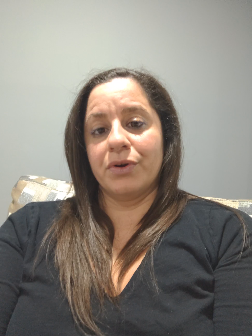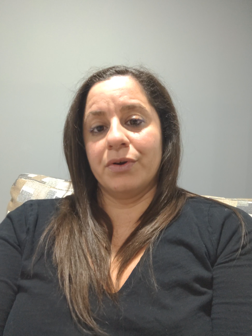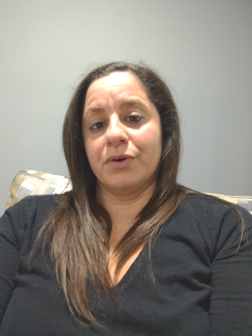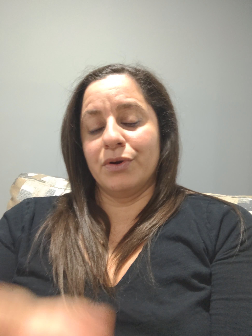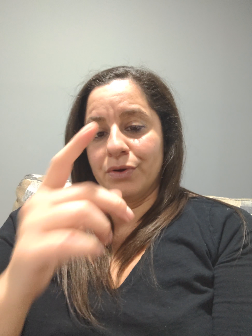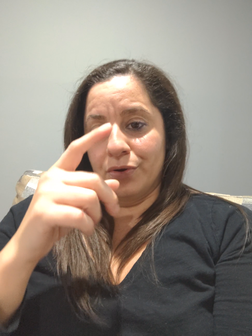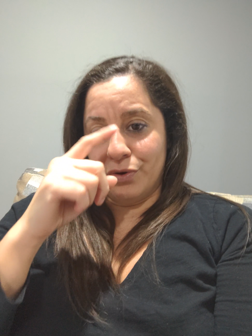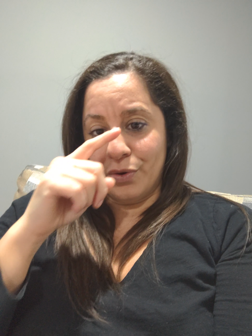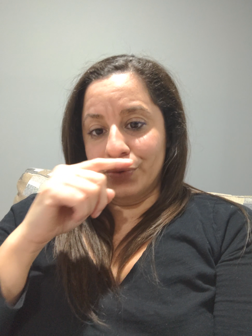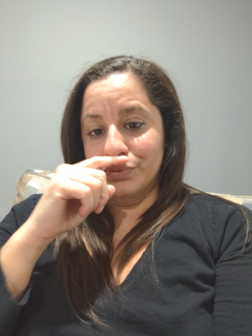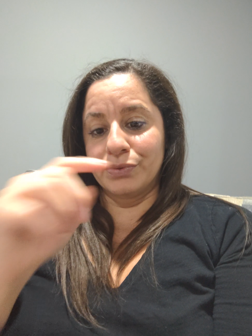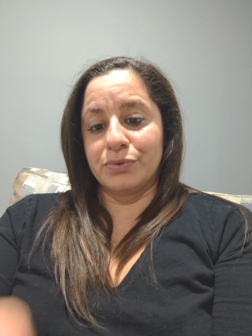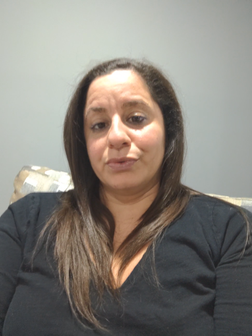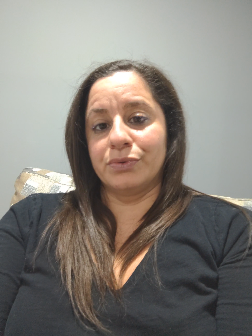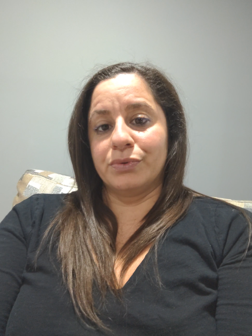noisy